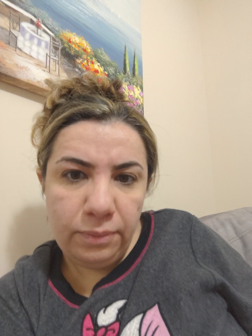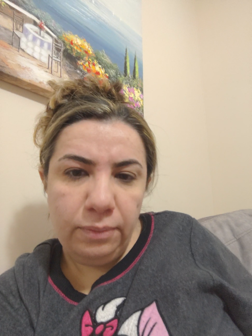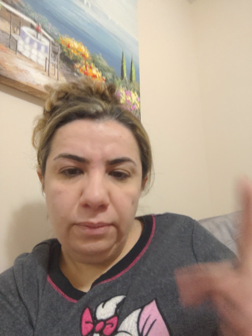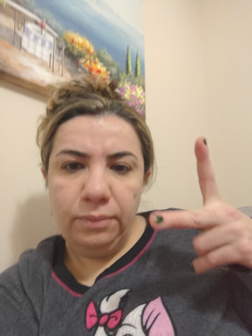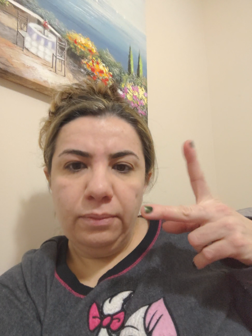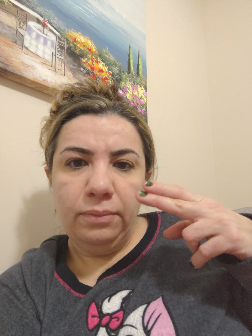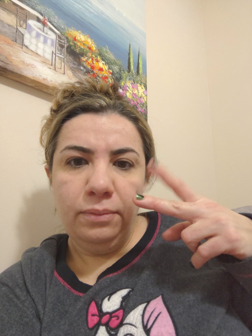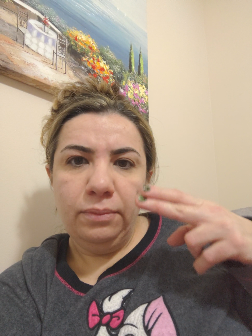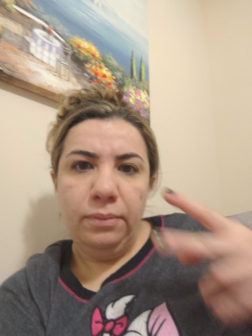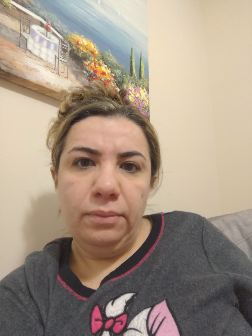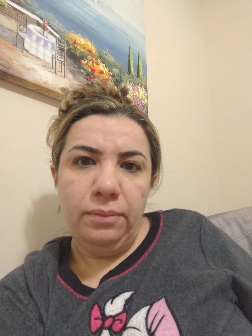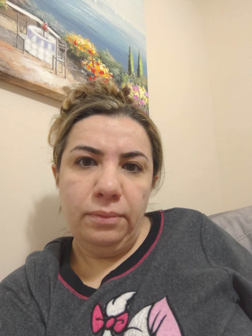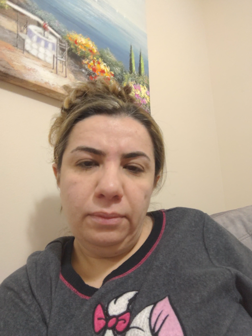scissors